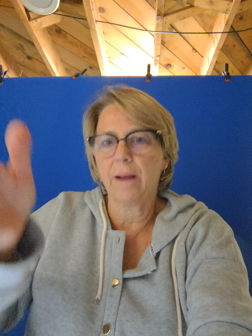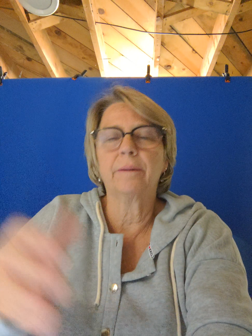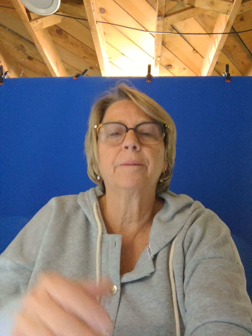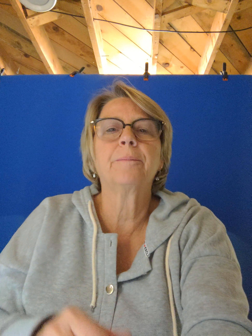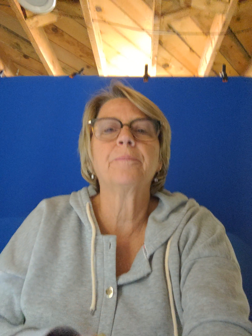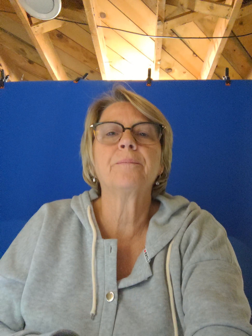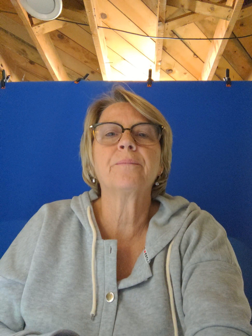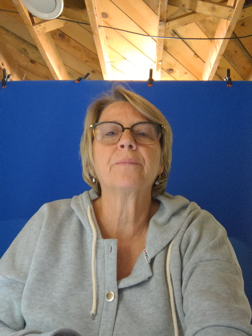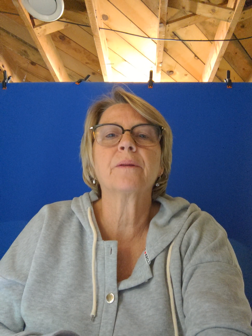grandpa